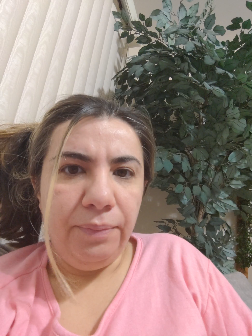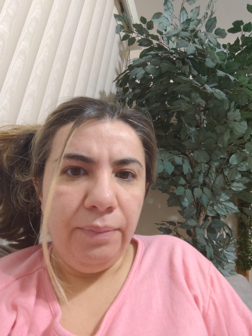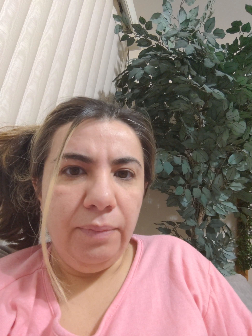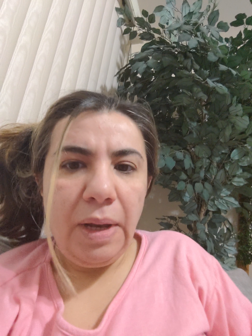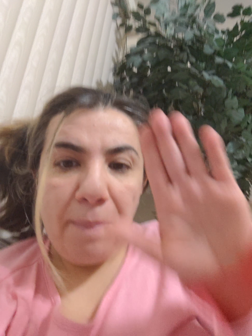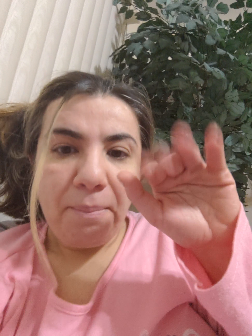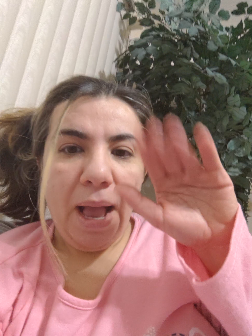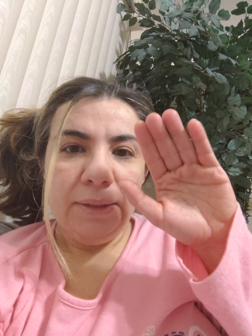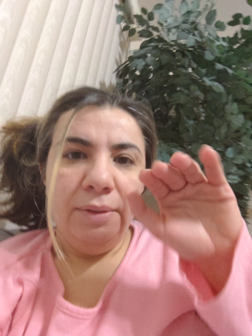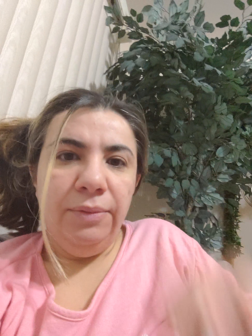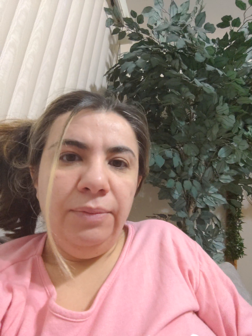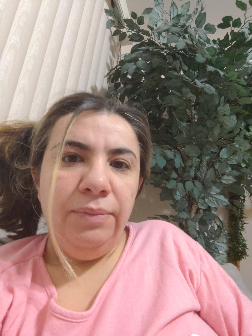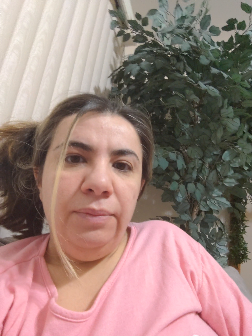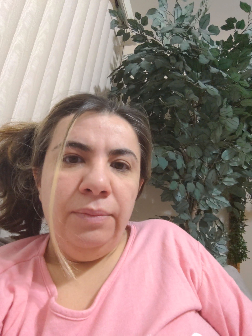bye